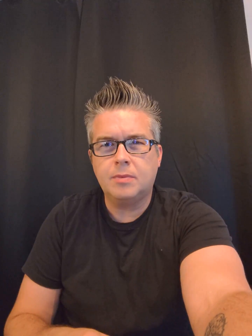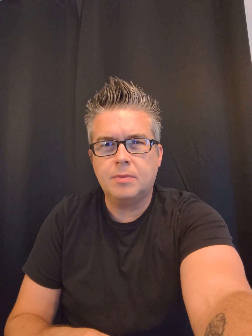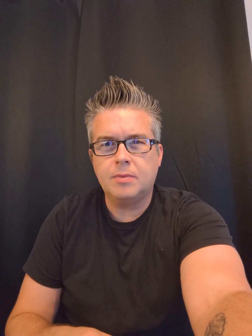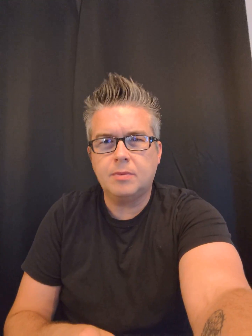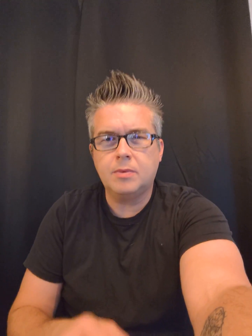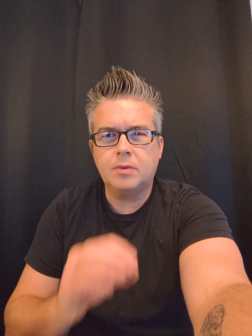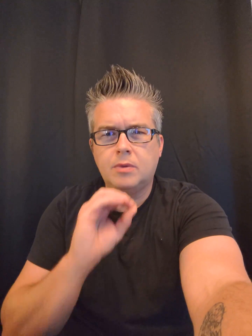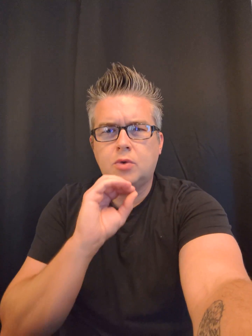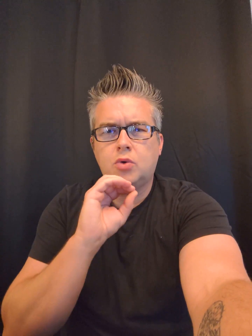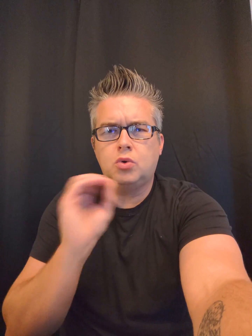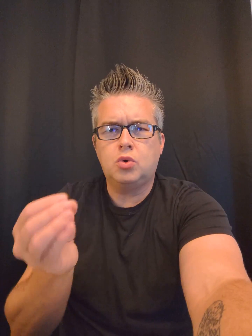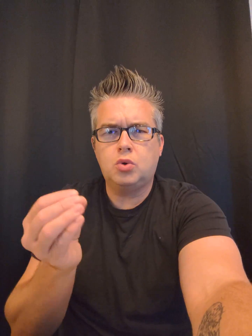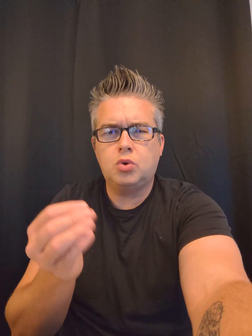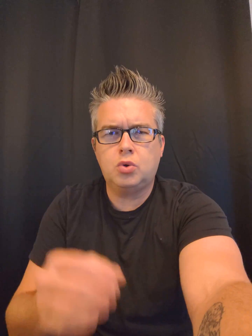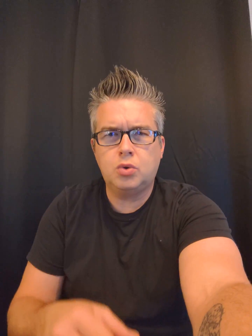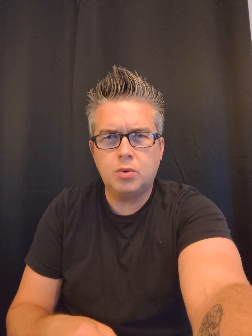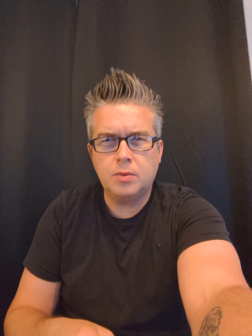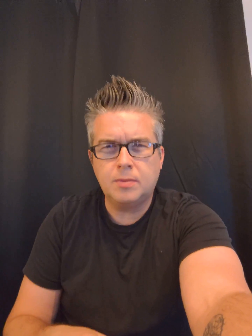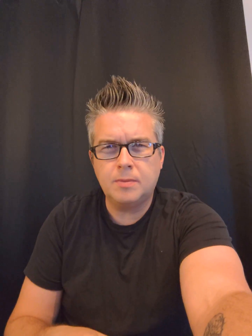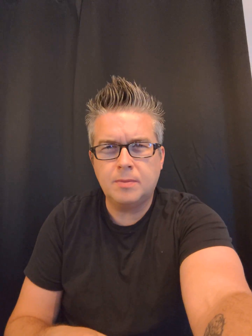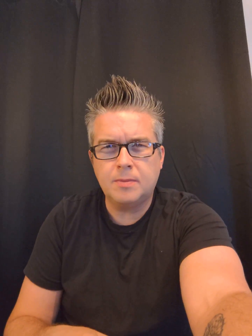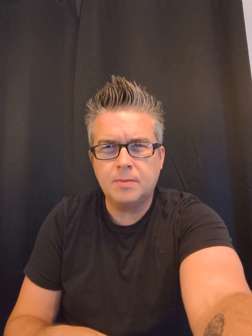none